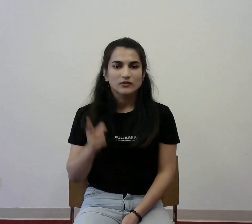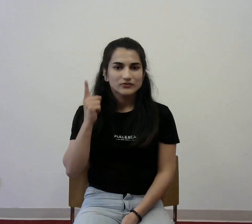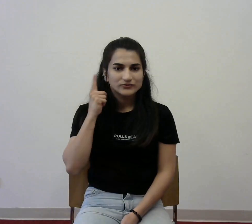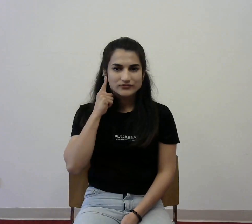eşitmə